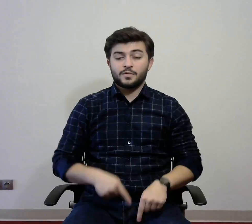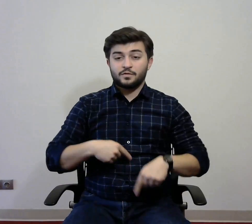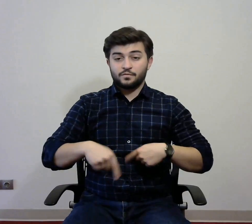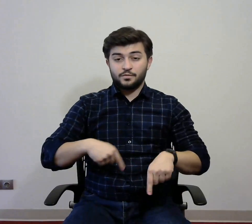futbol